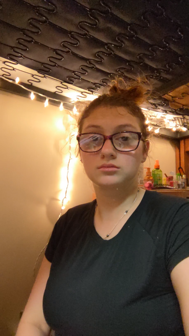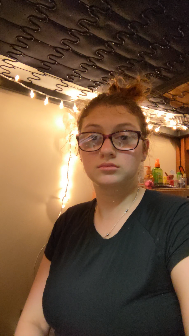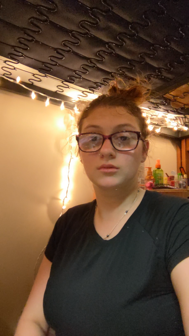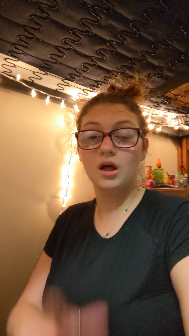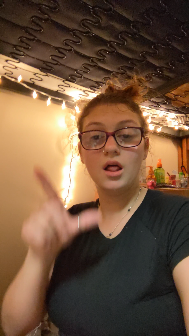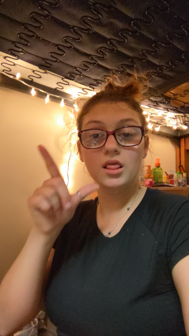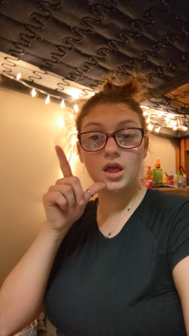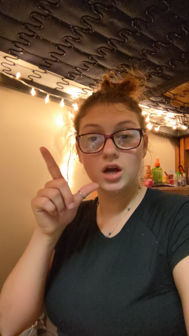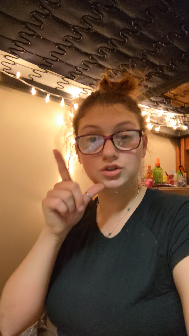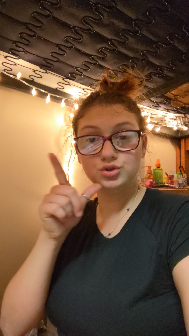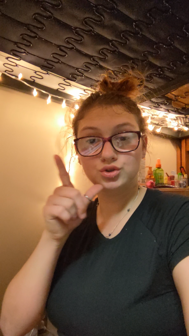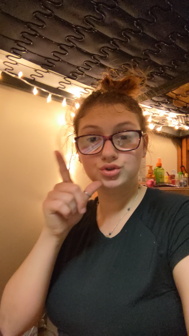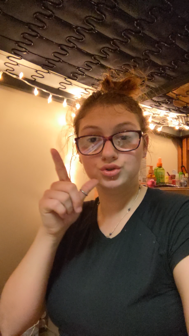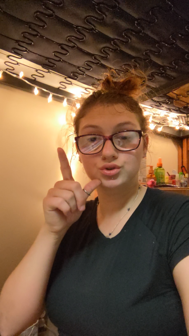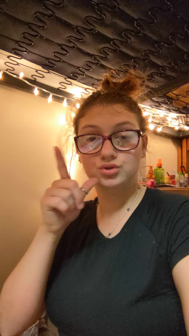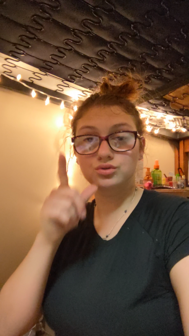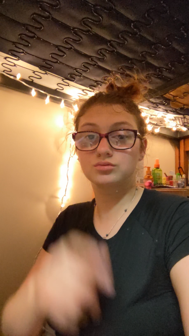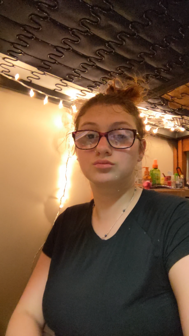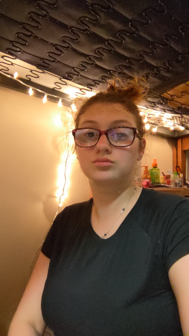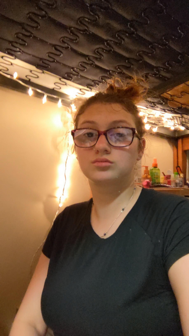lunch